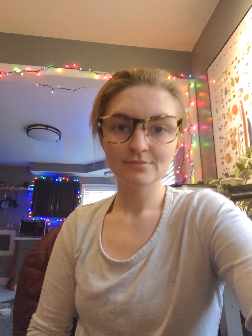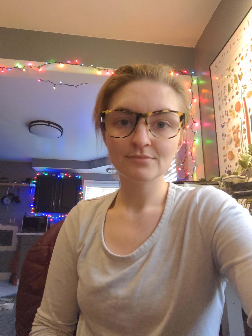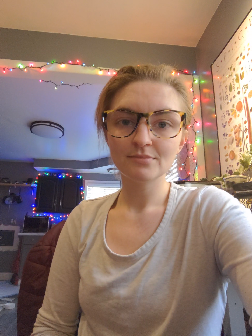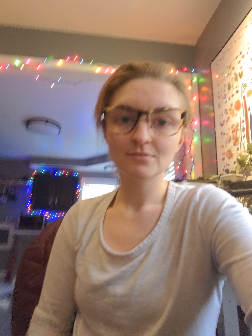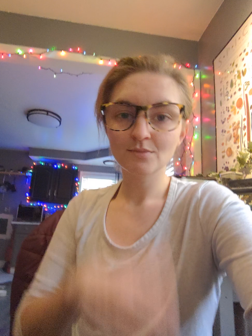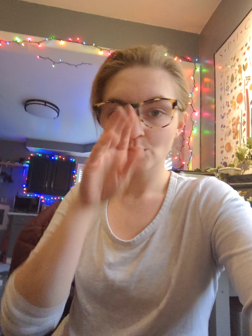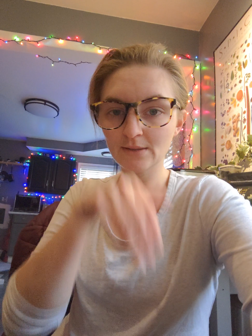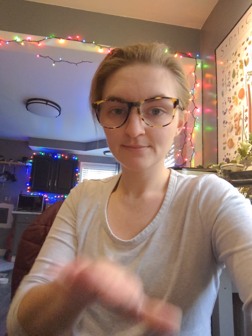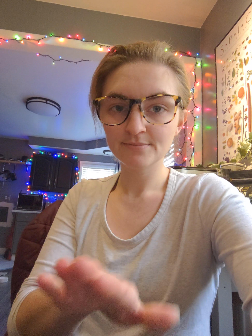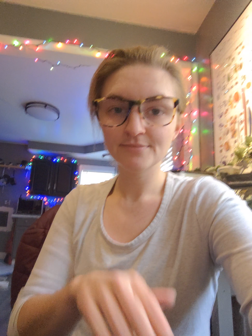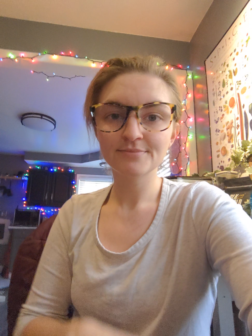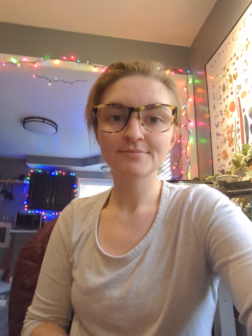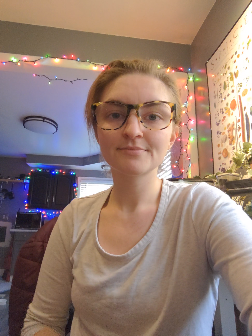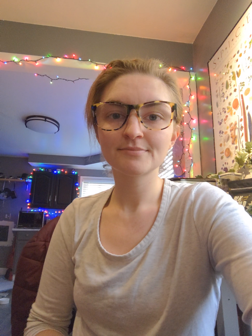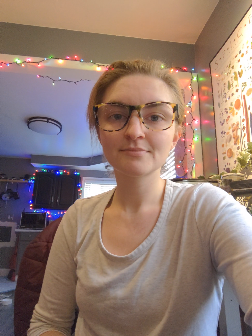elephant